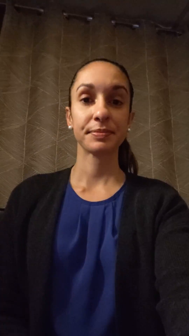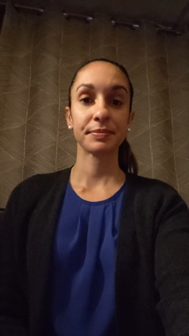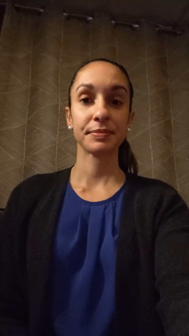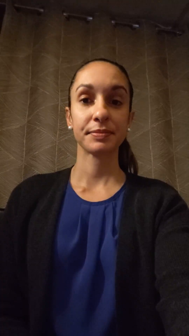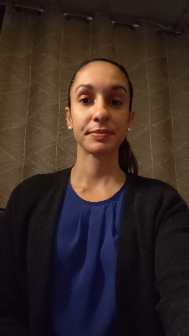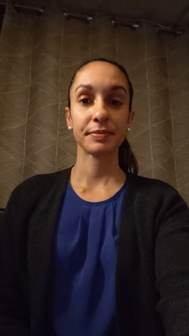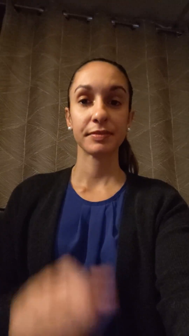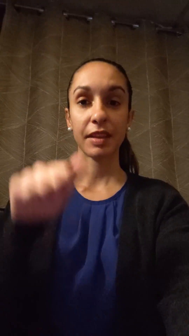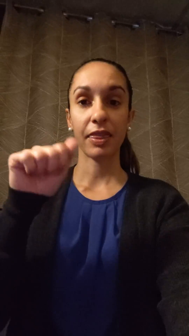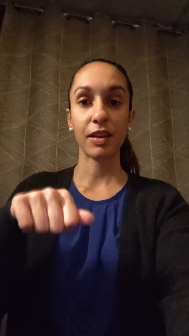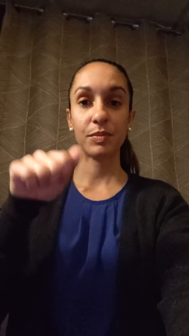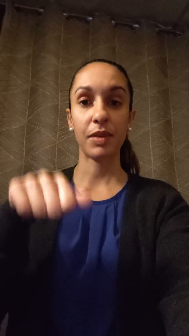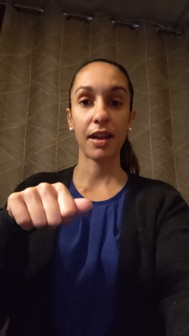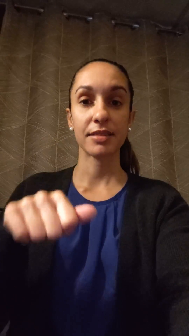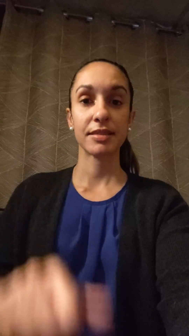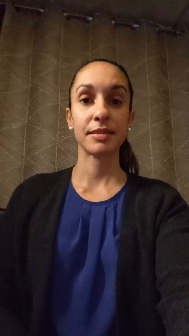rock